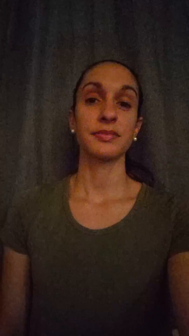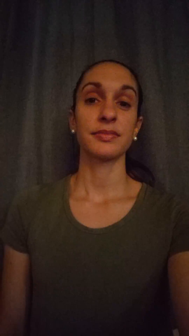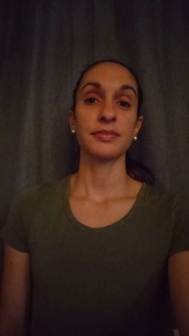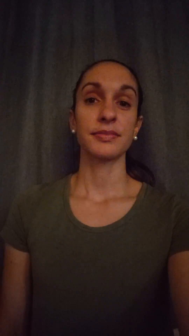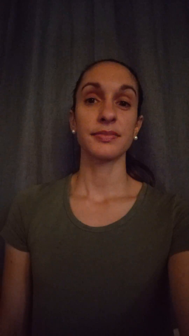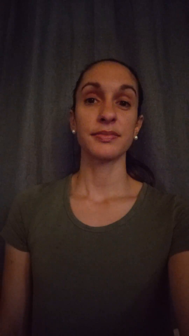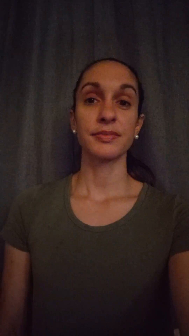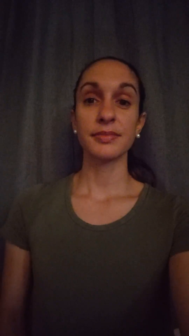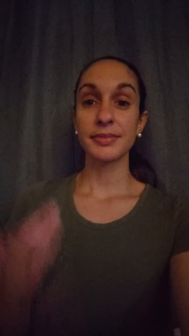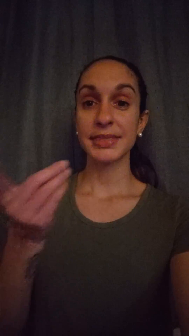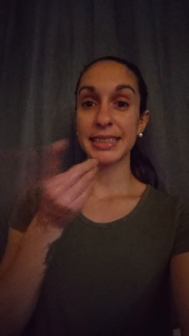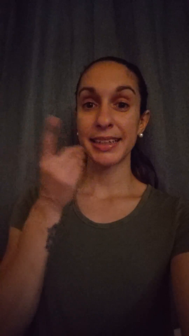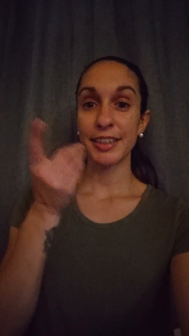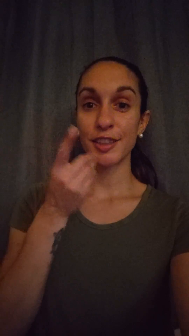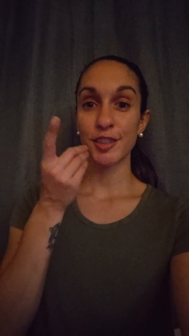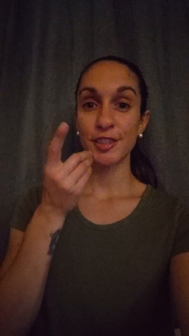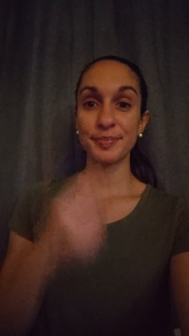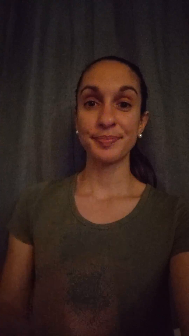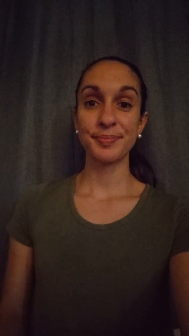dinner